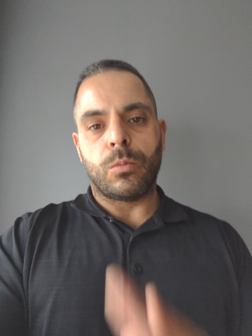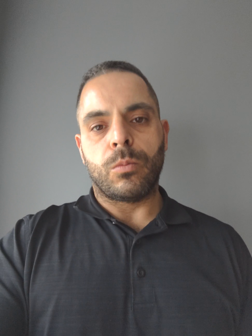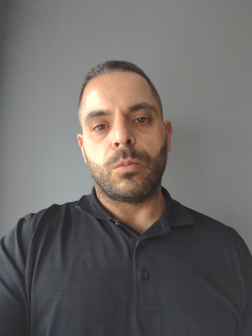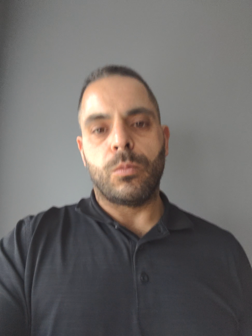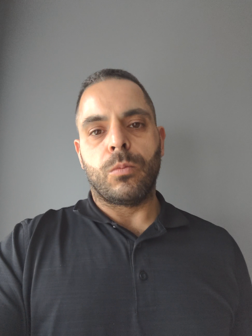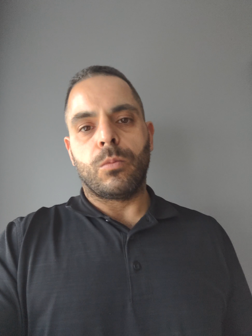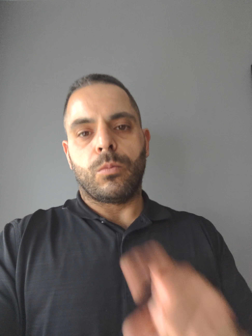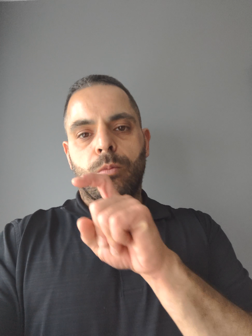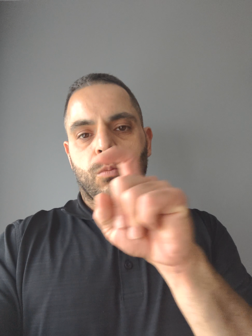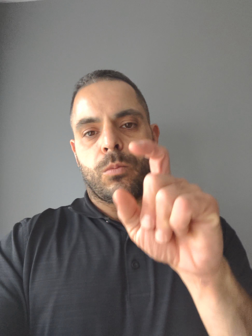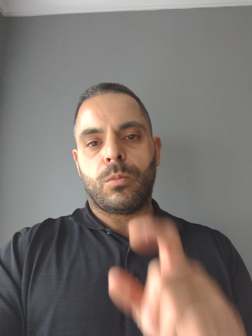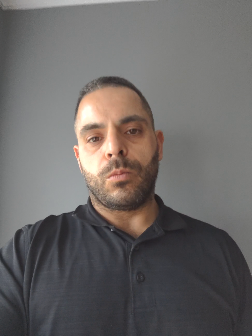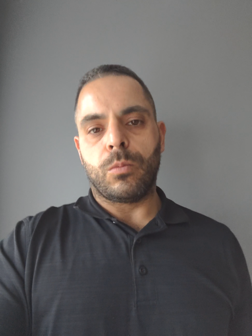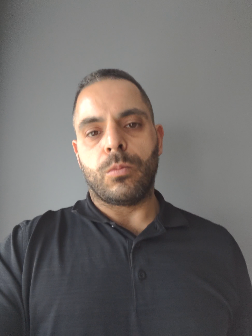closet